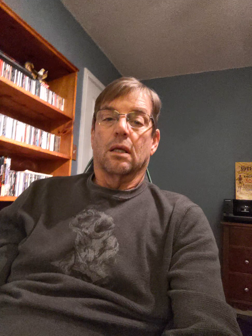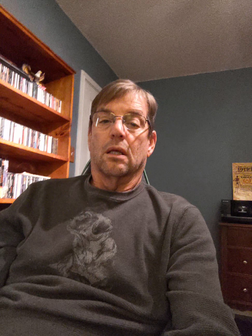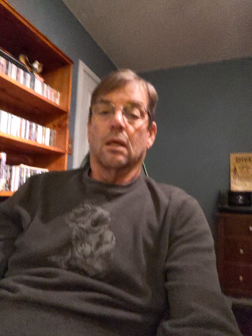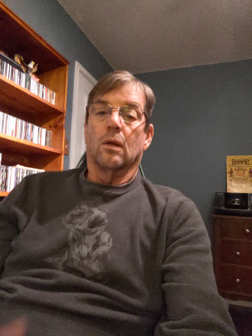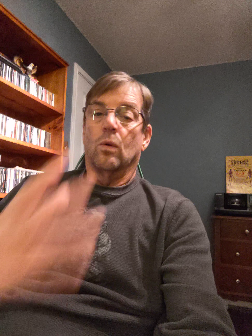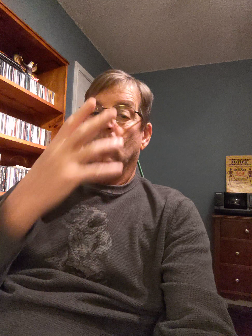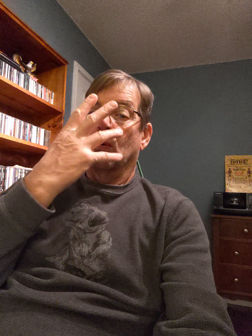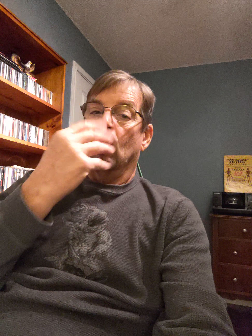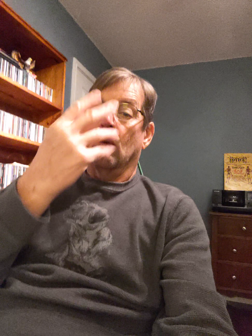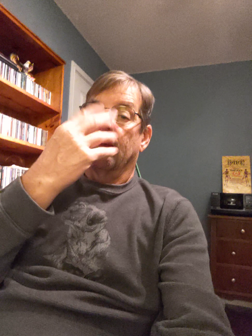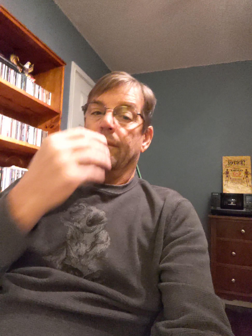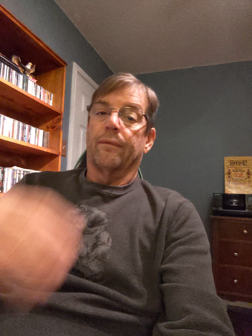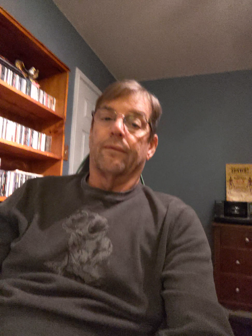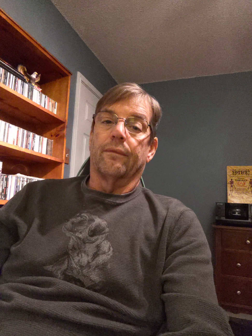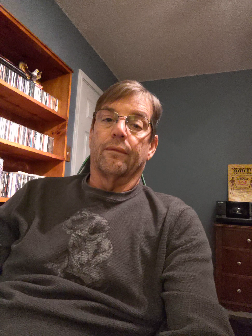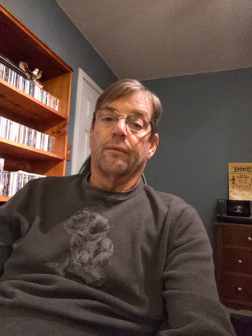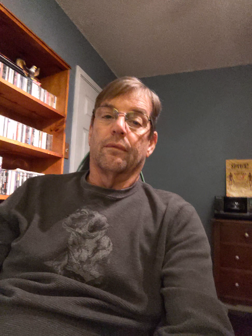wolf